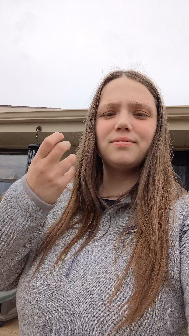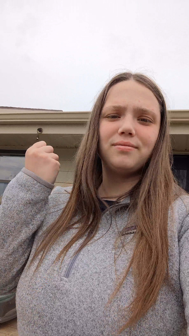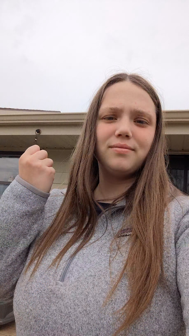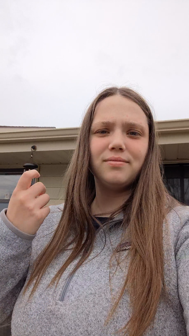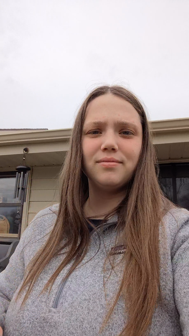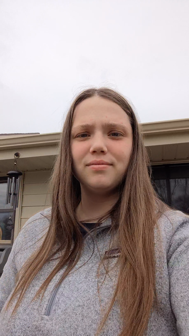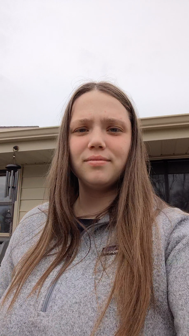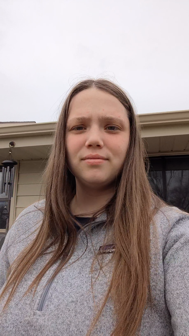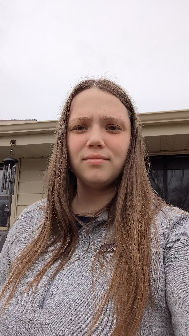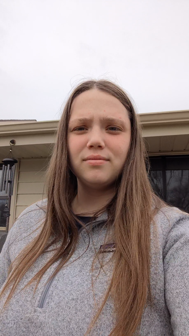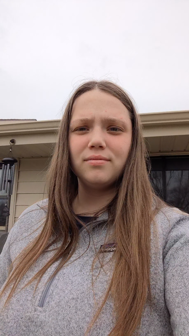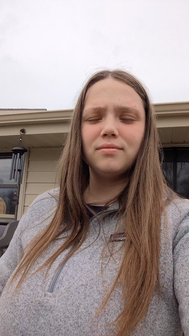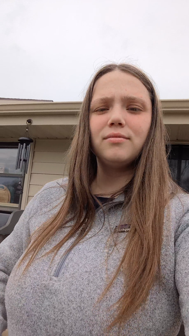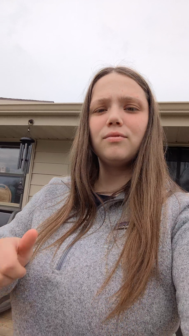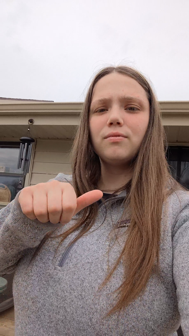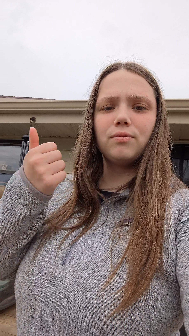other